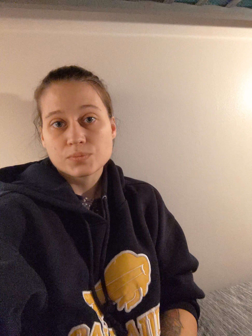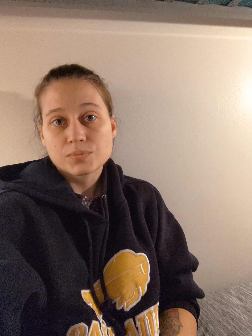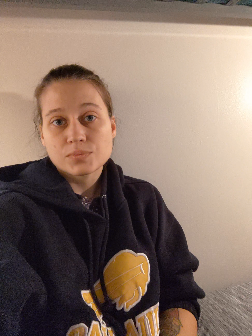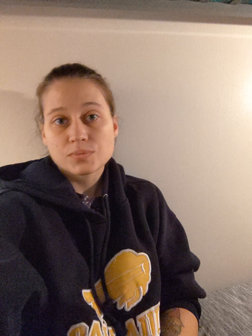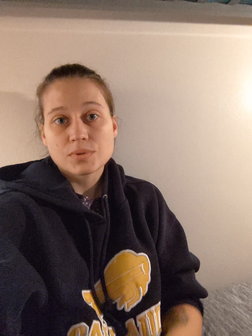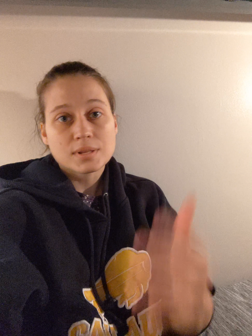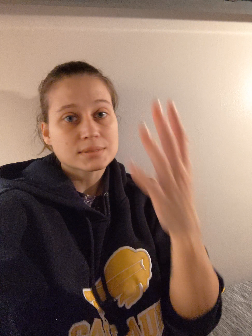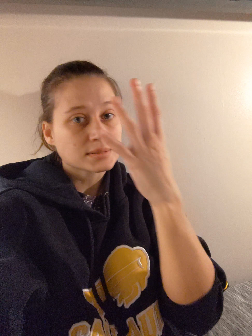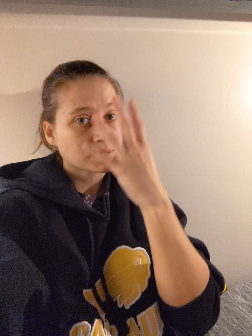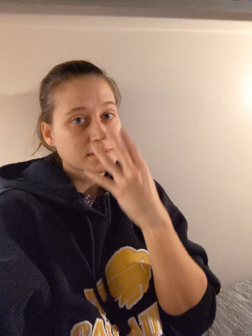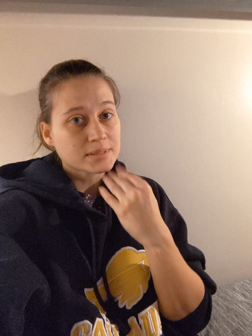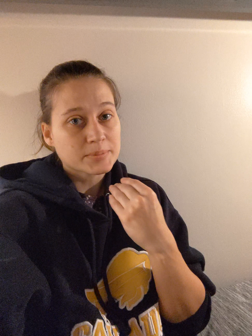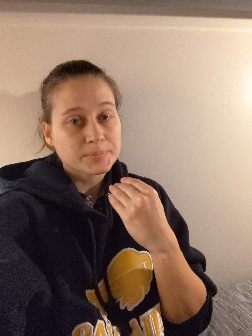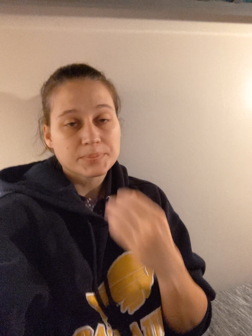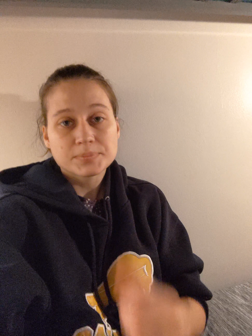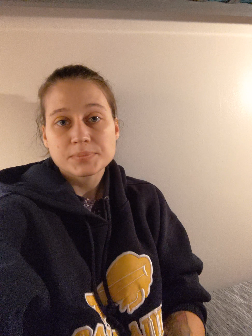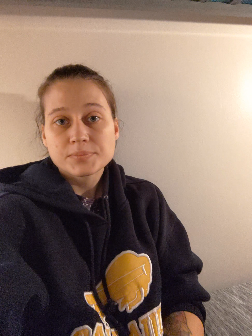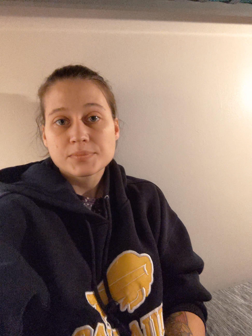sleep